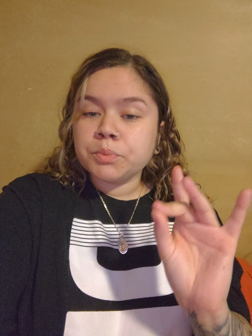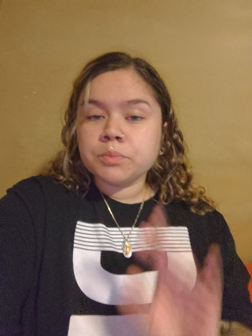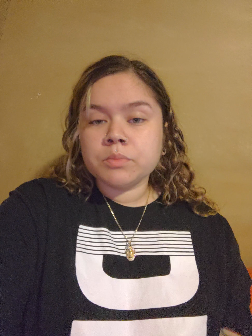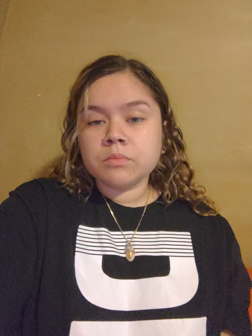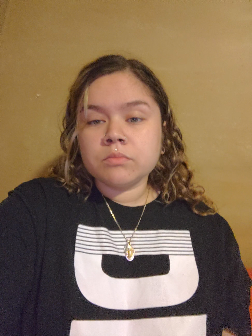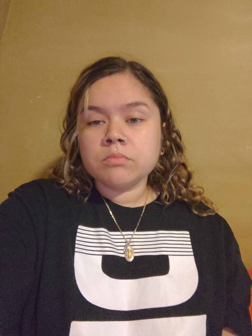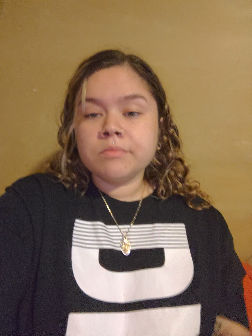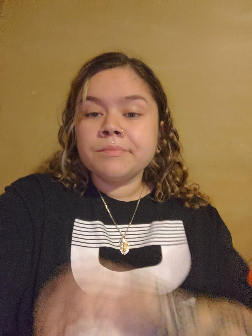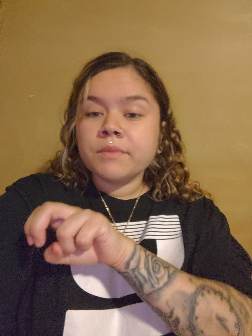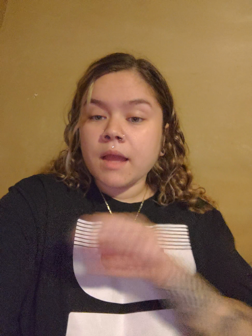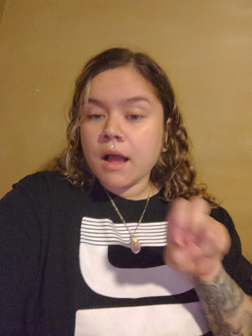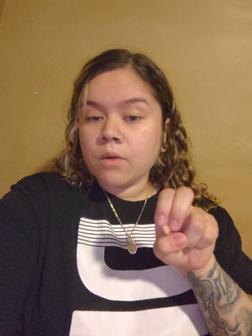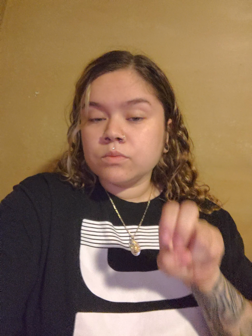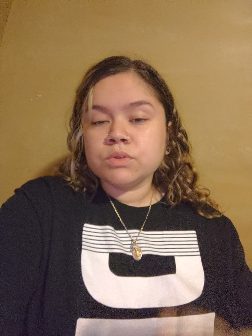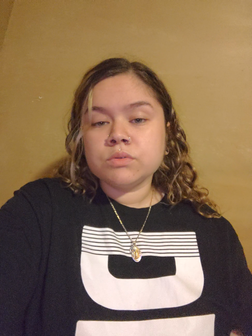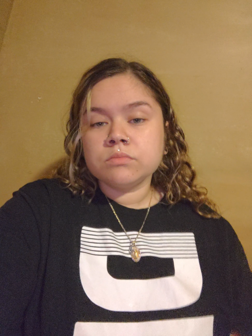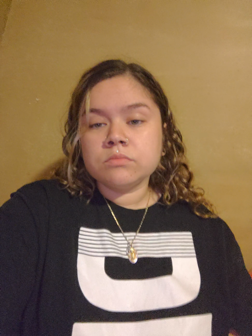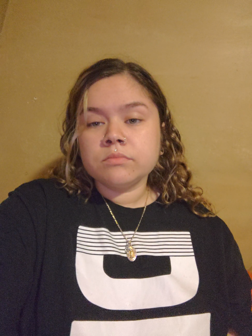couch